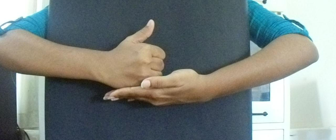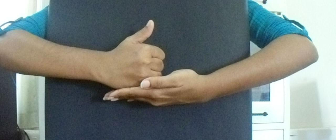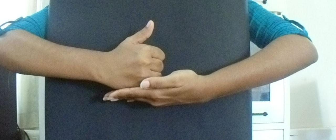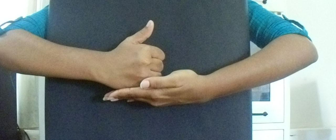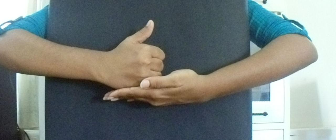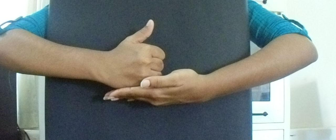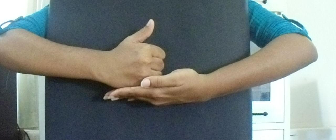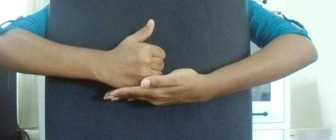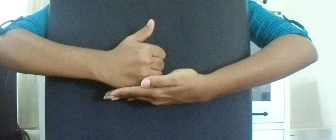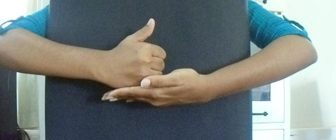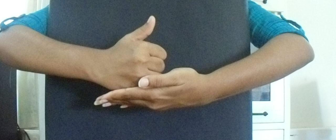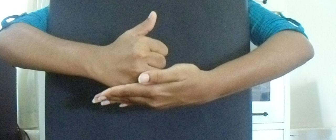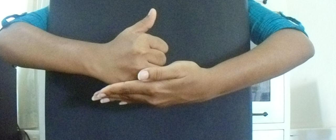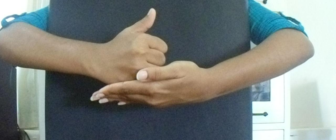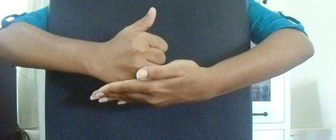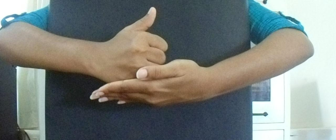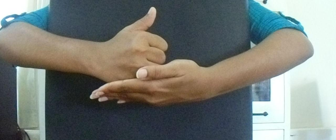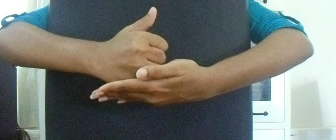help